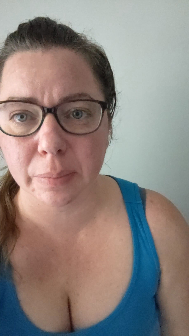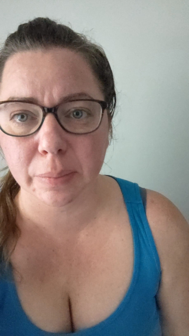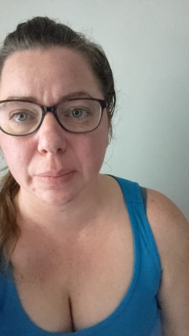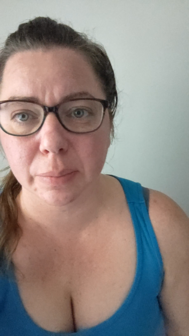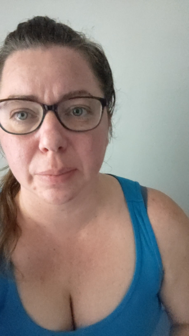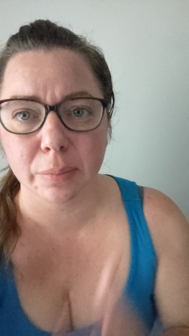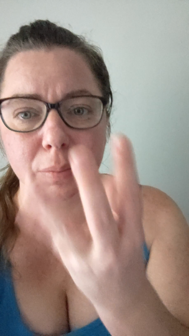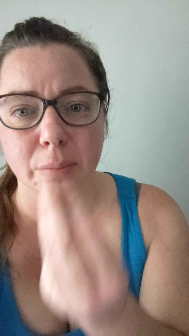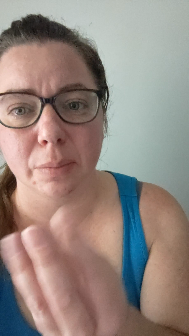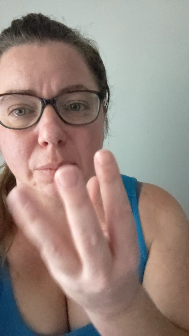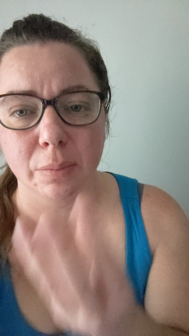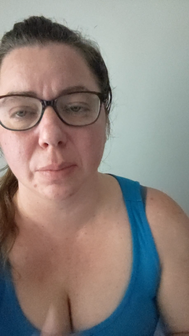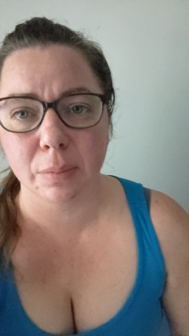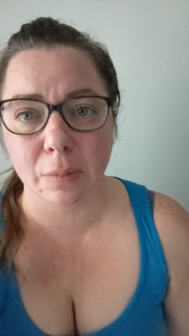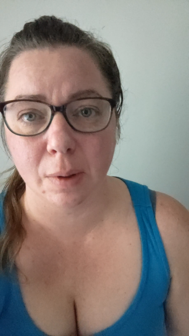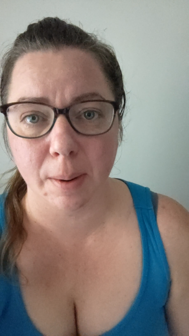poor